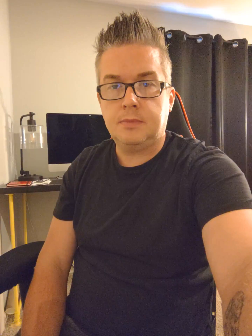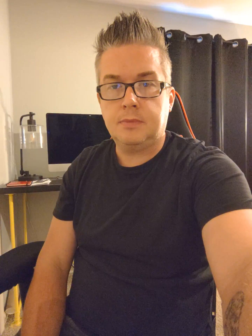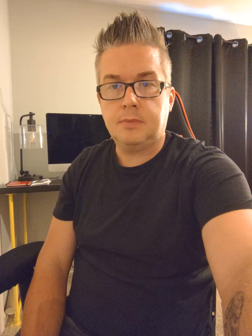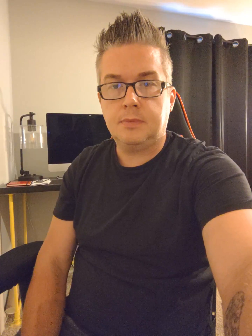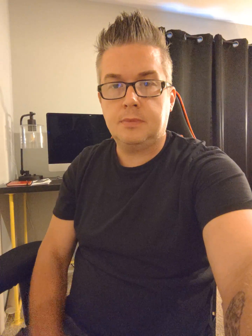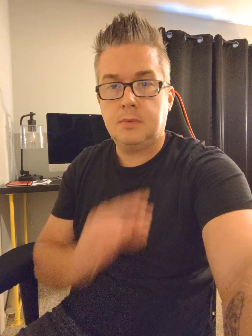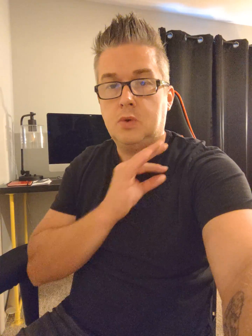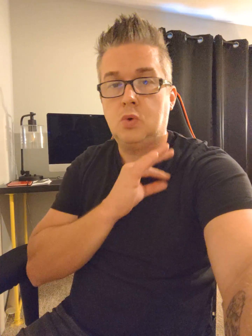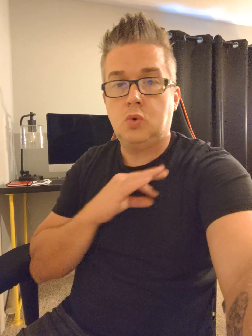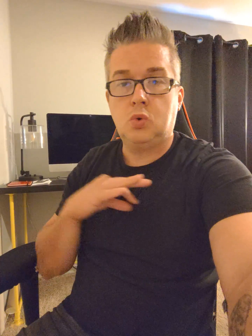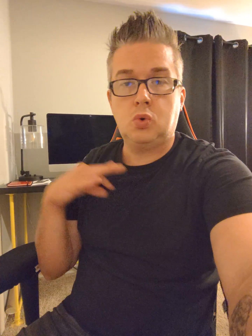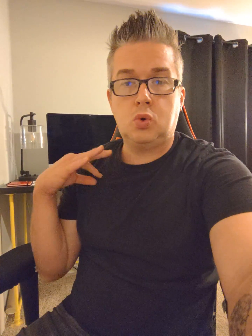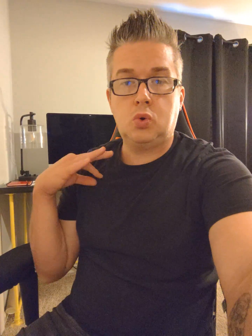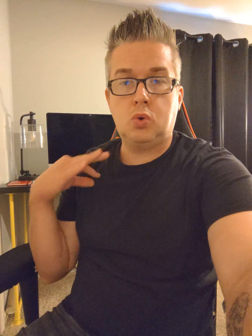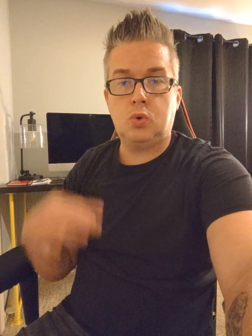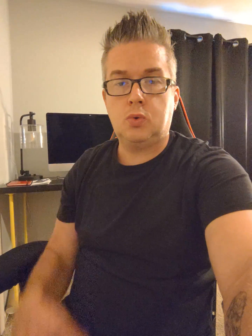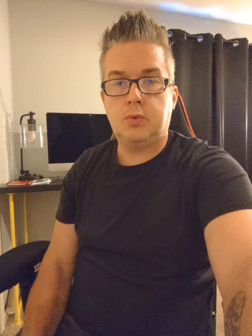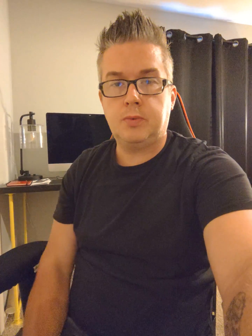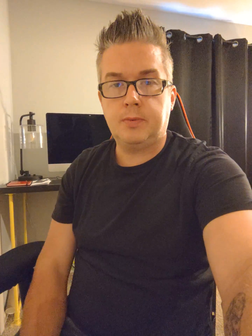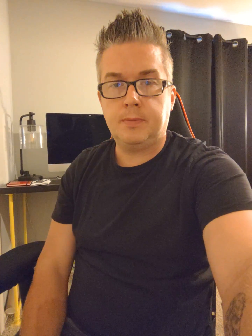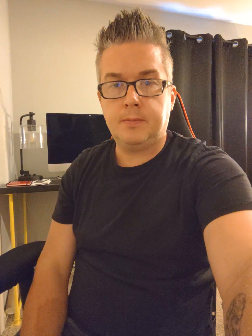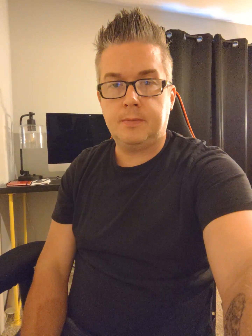beads